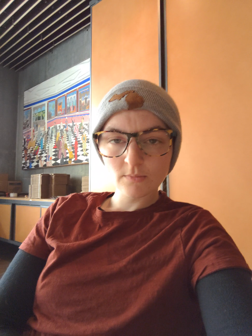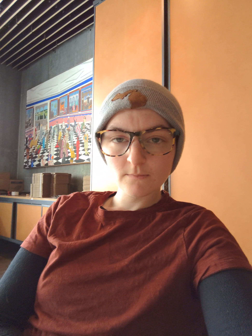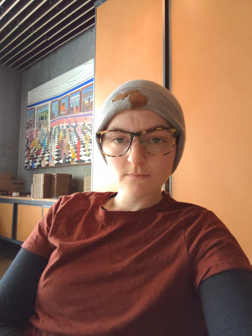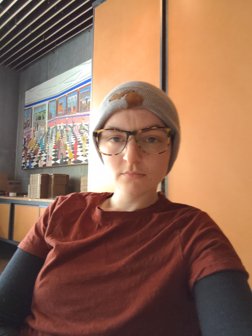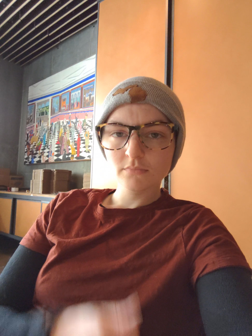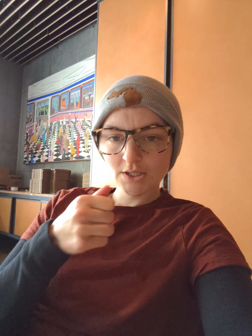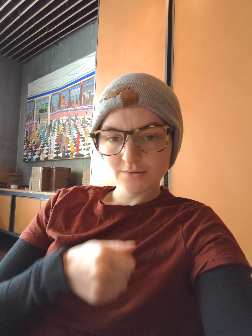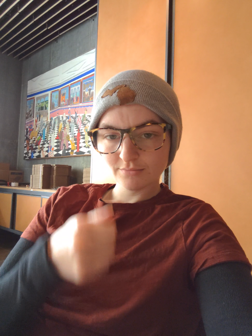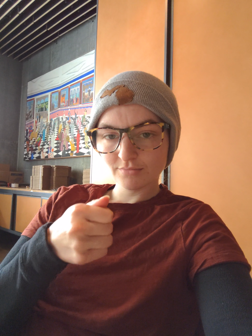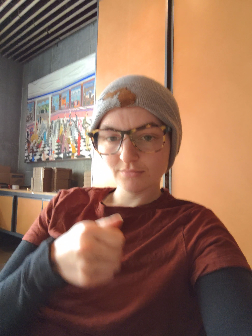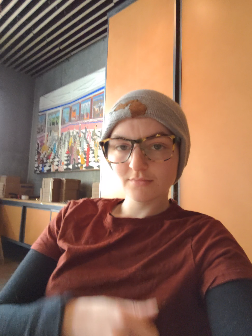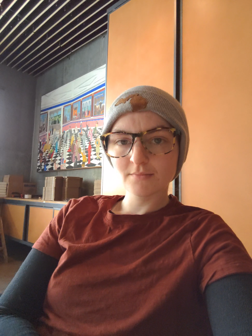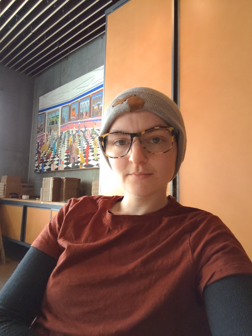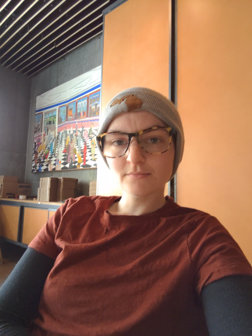hide